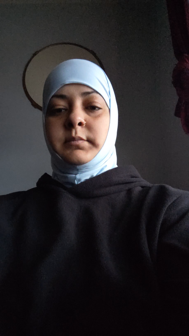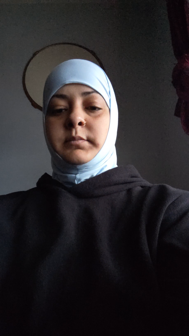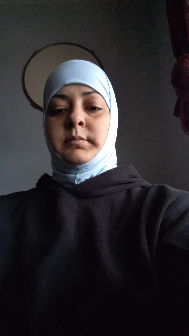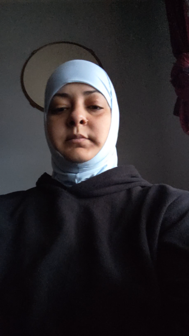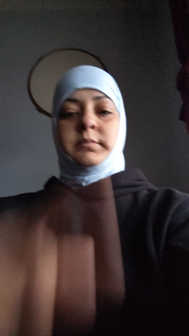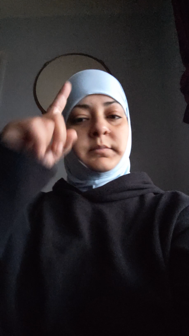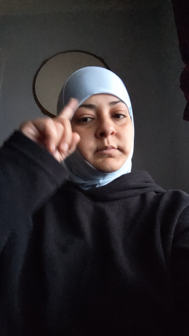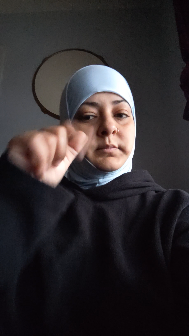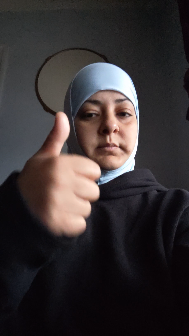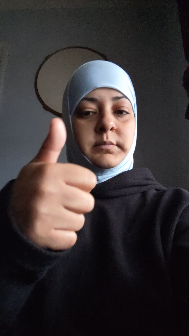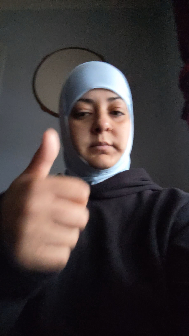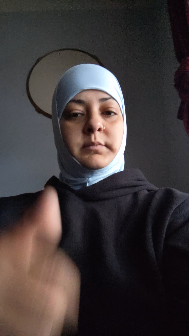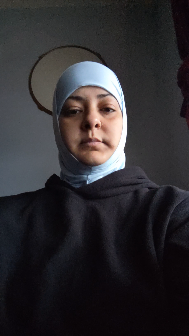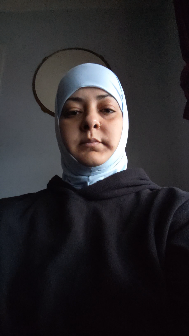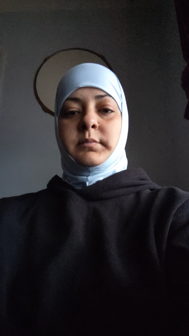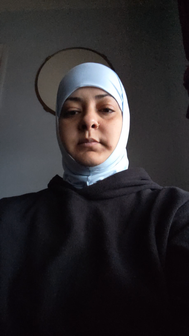dime